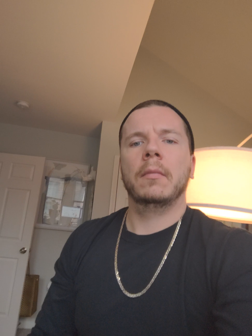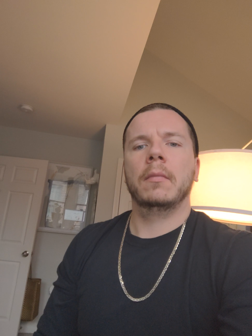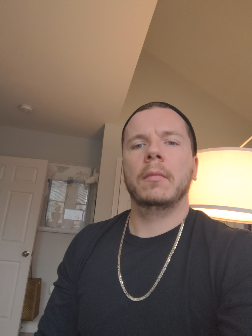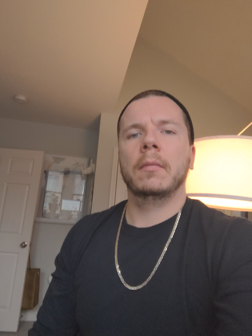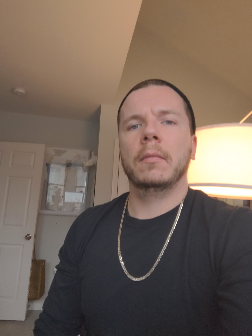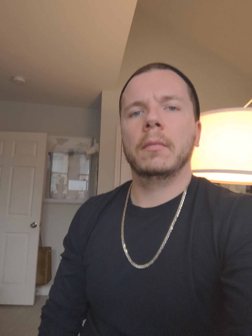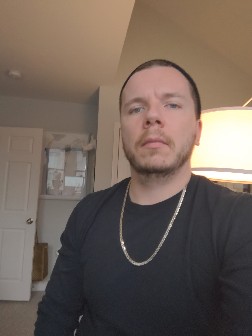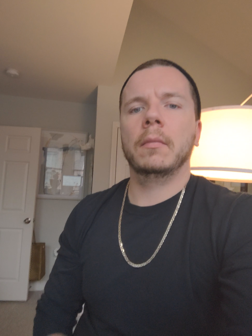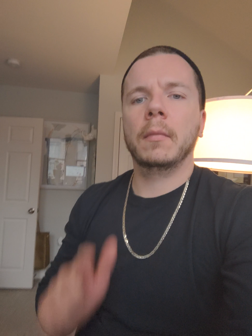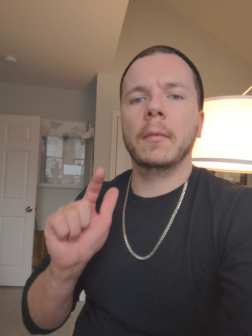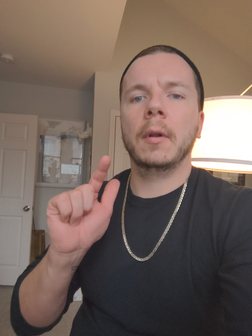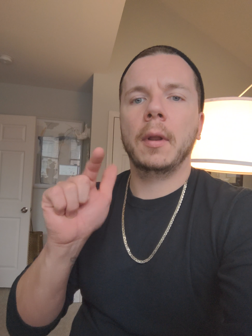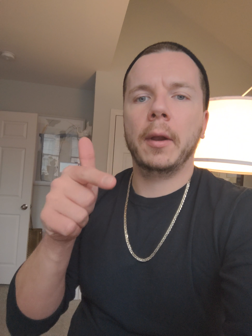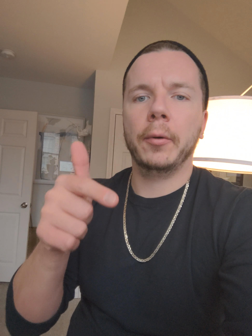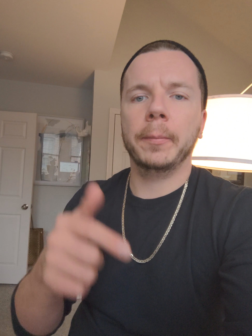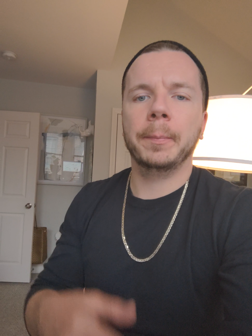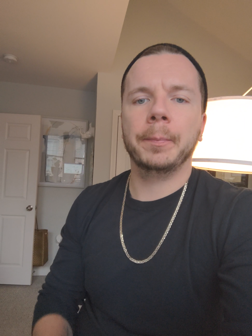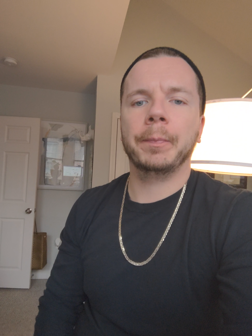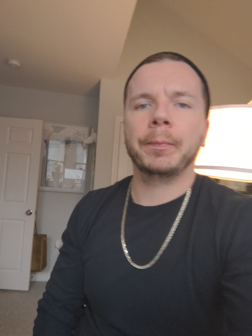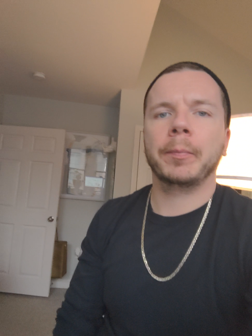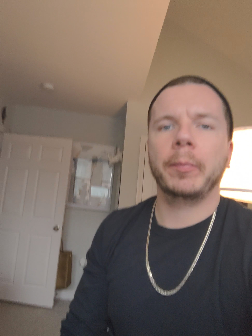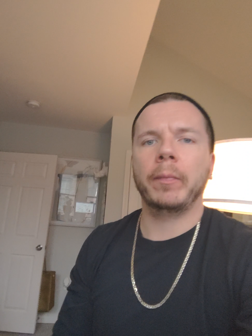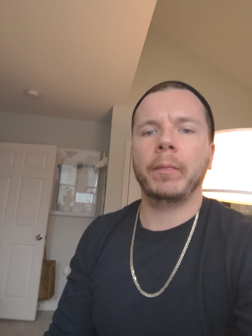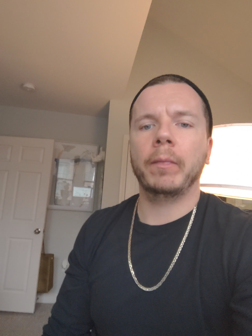later